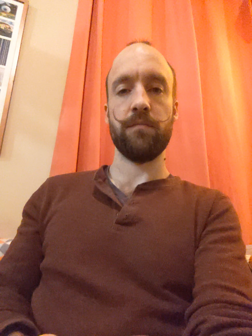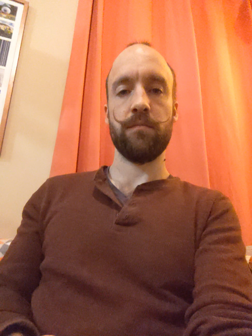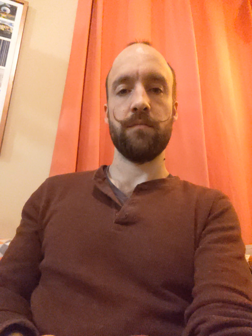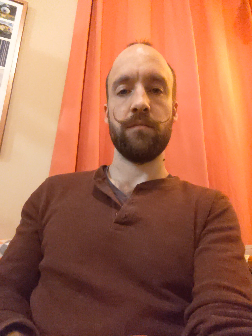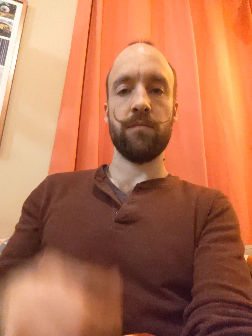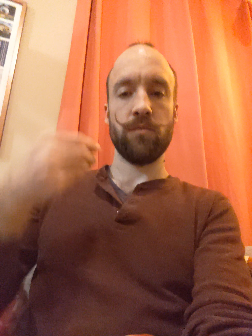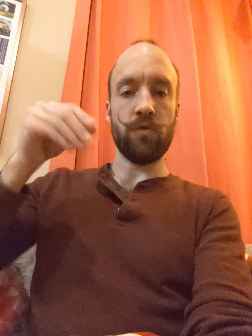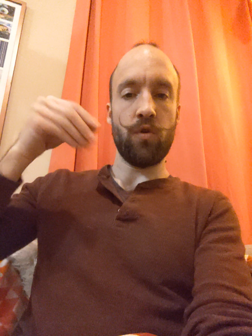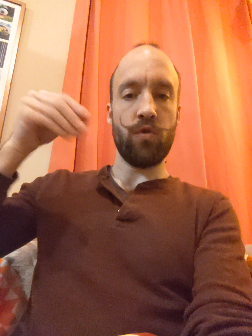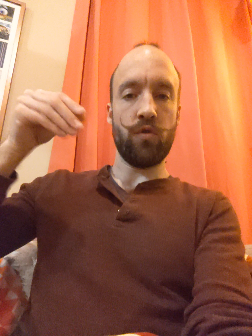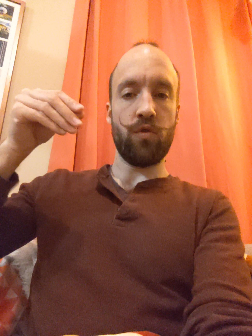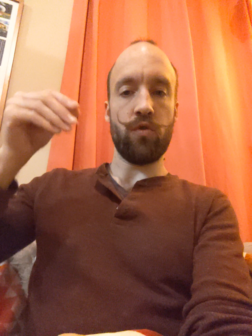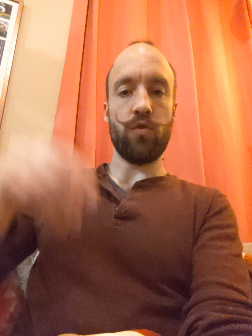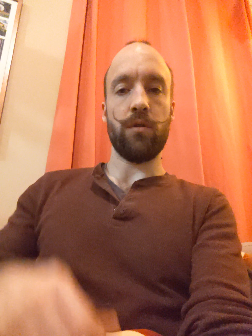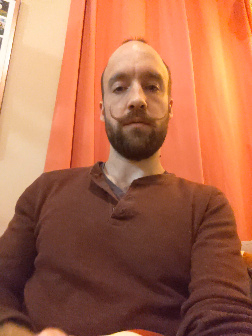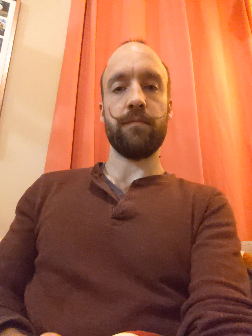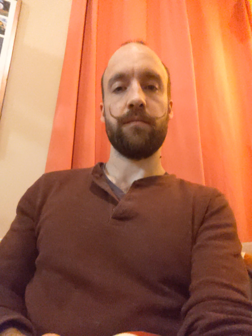store